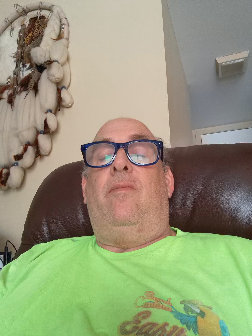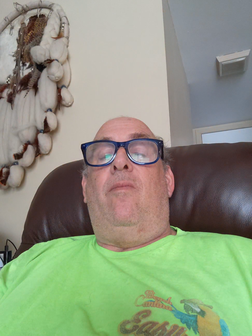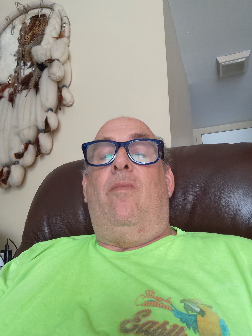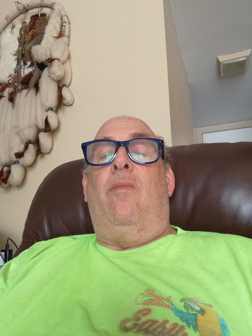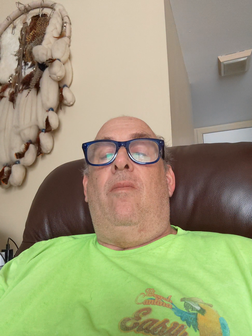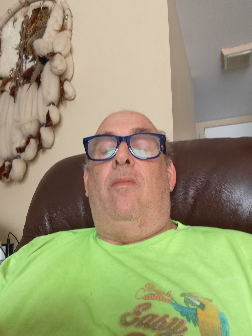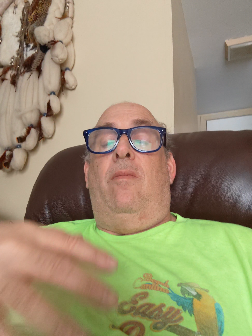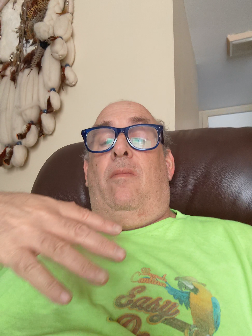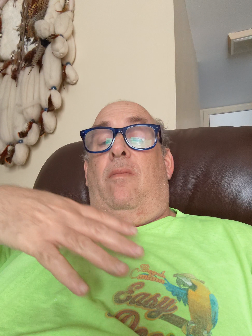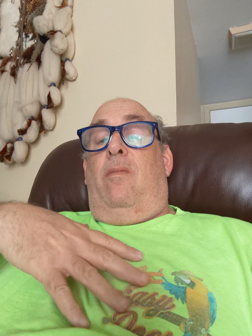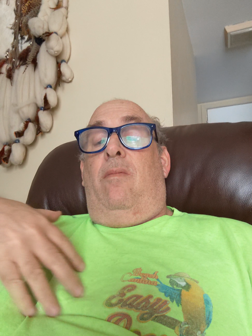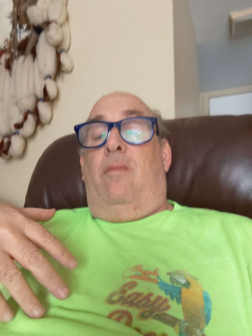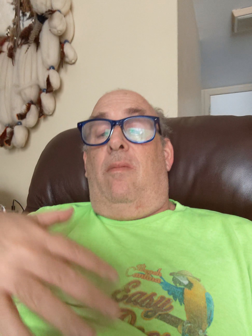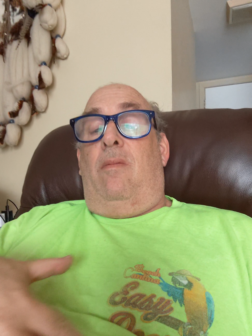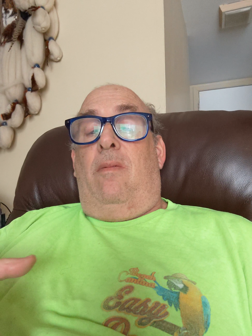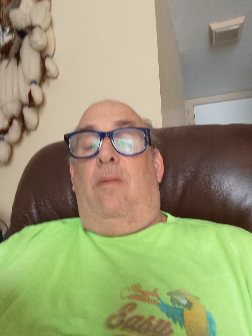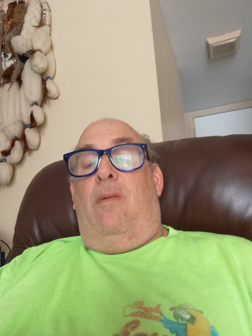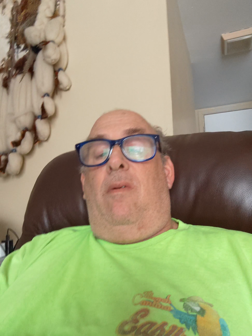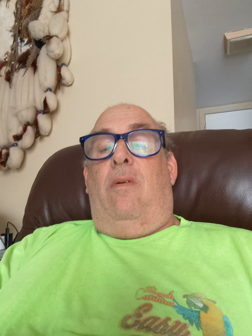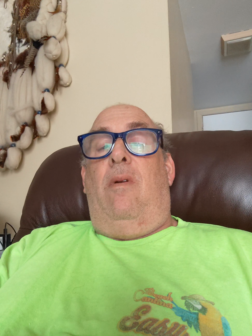zebra